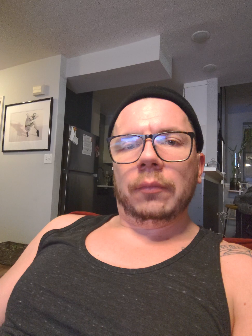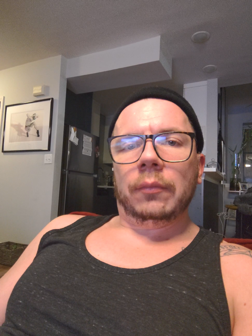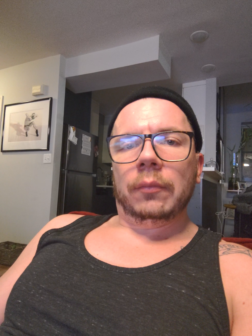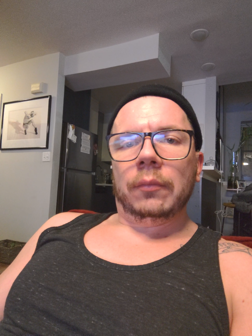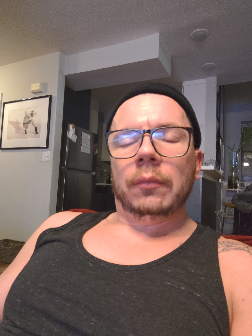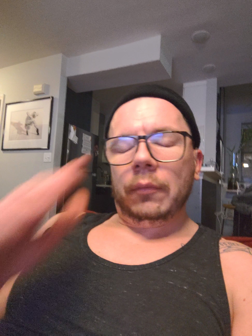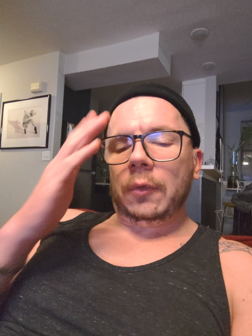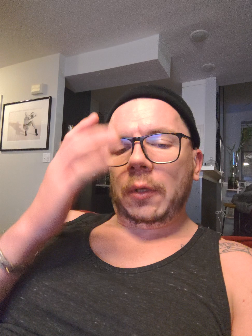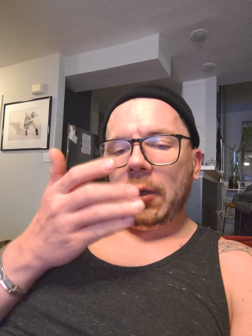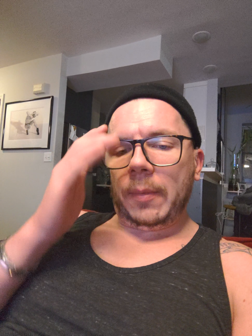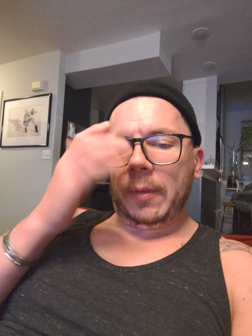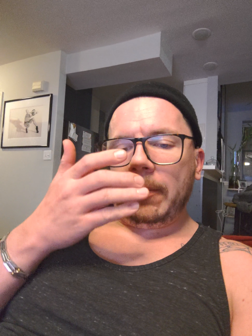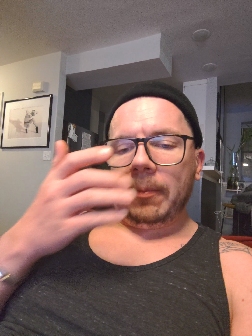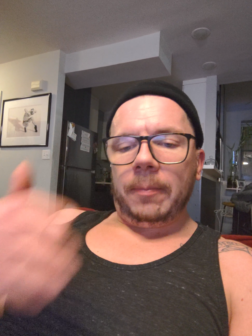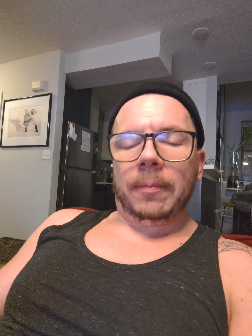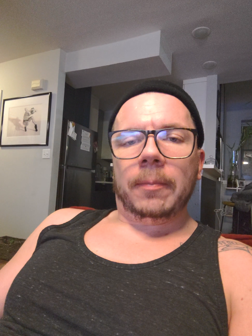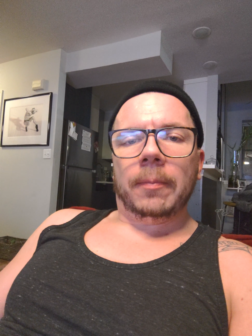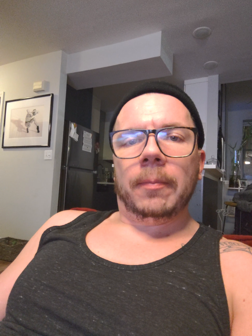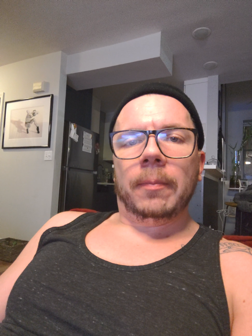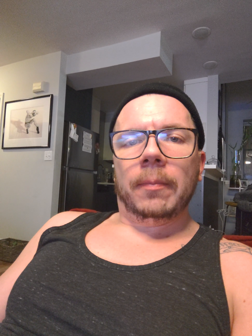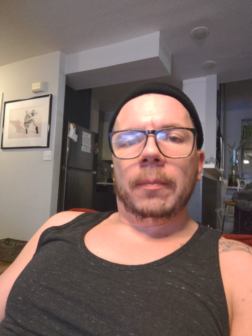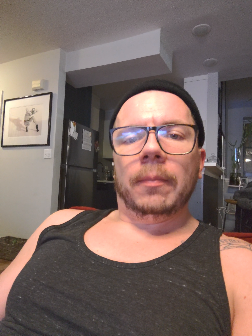sleepy